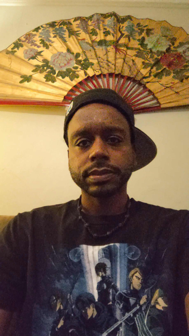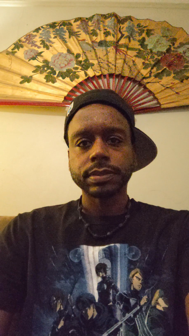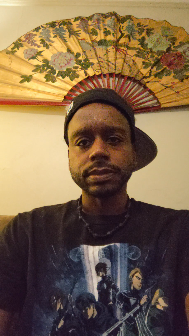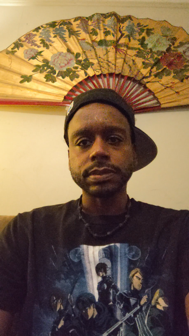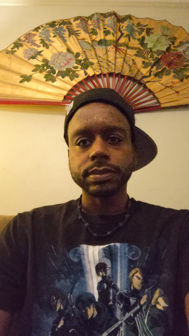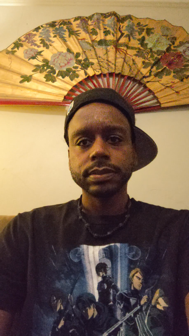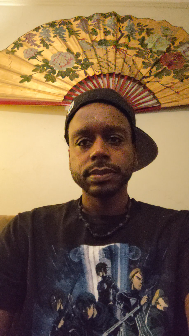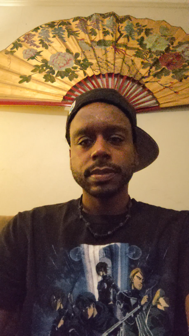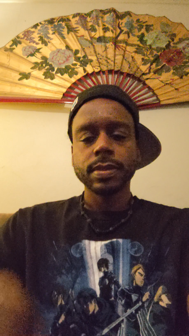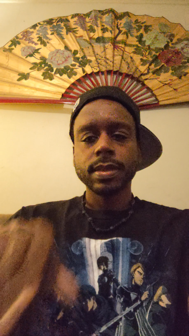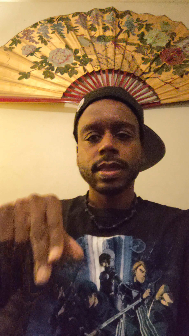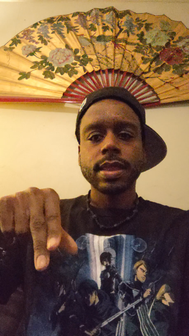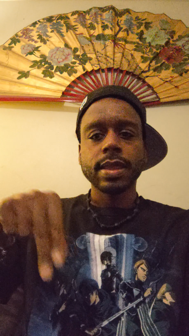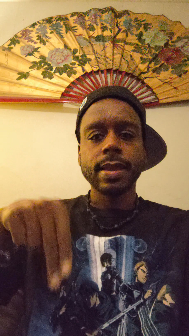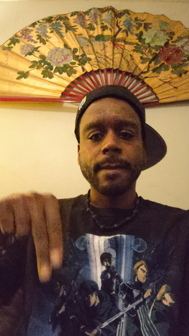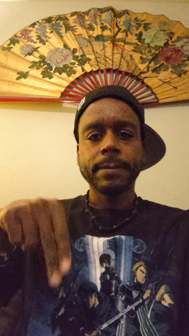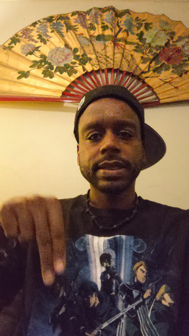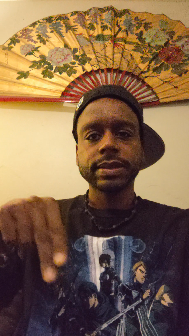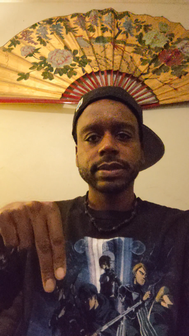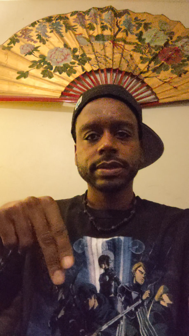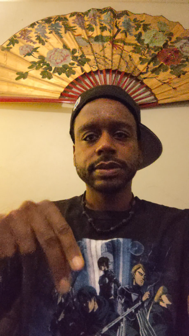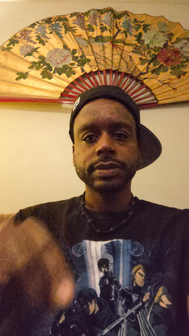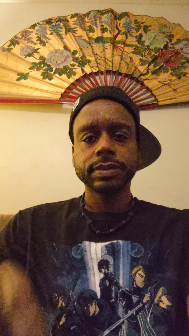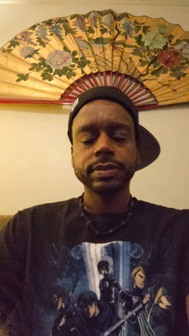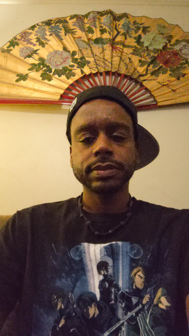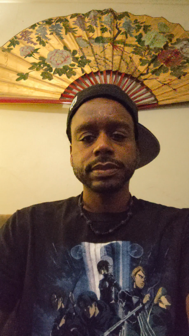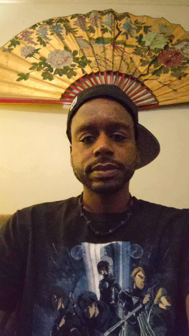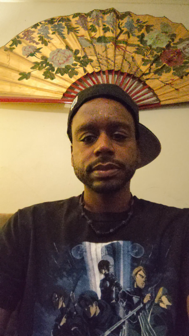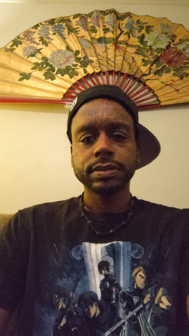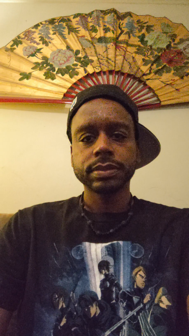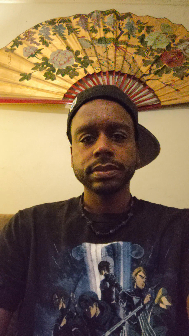diaper